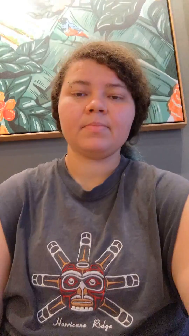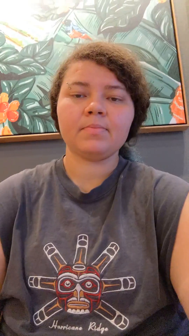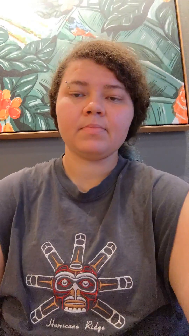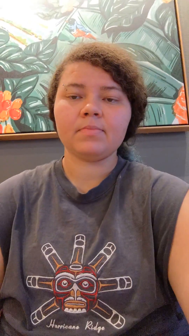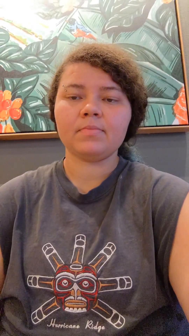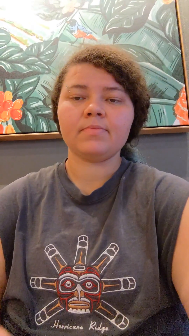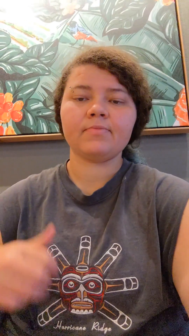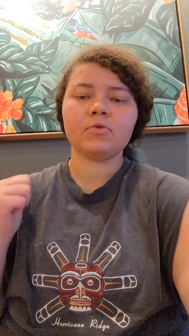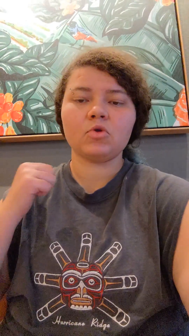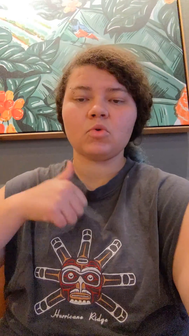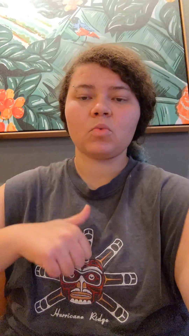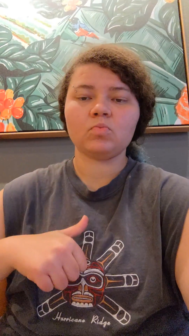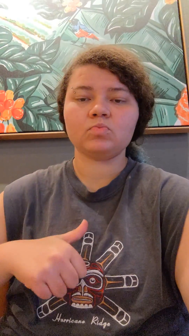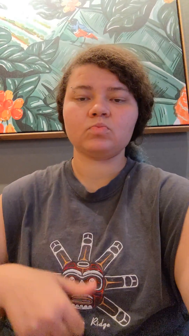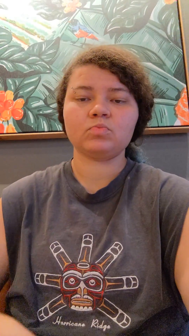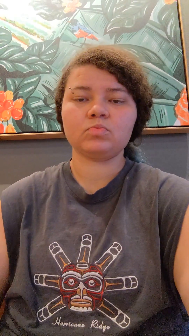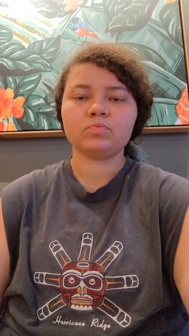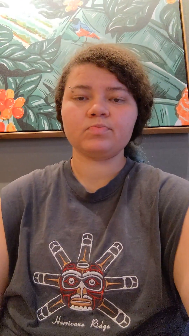coats